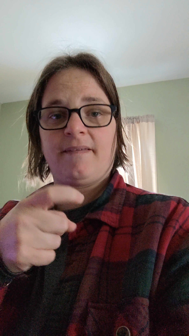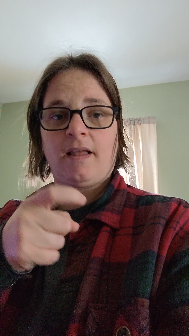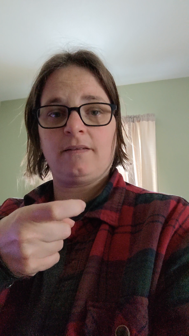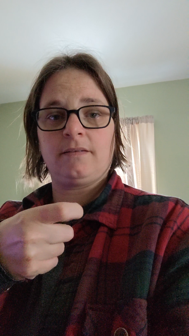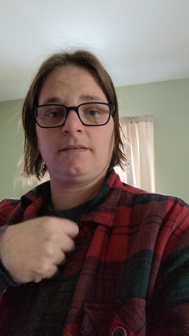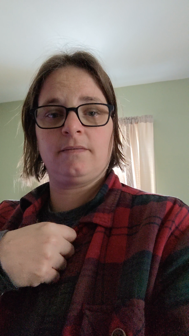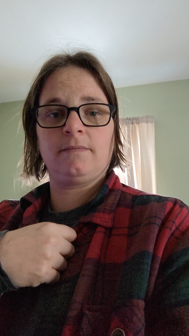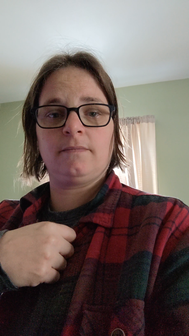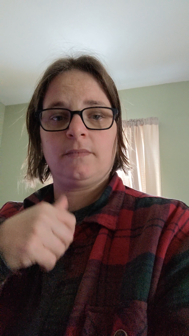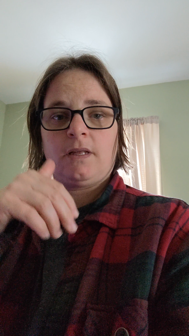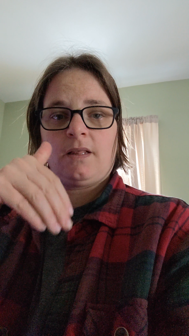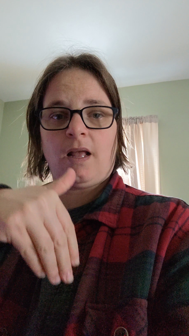night night